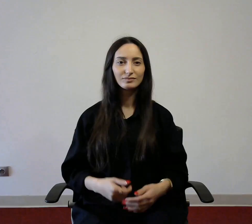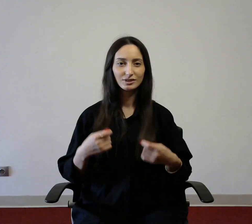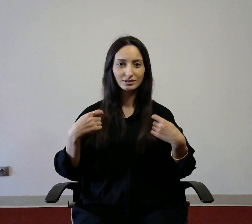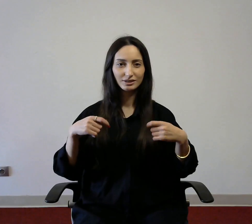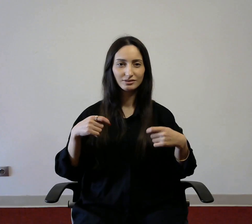satıcı